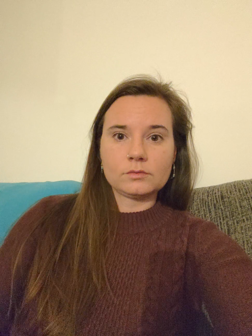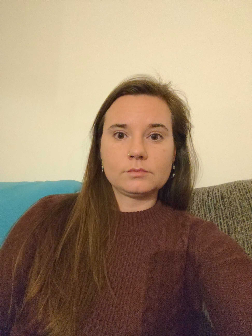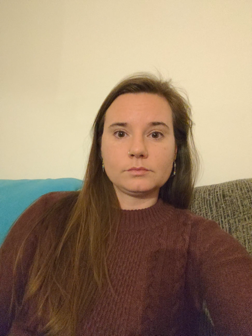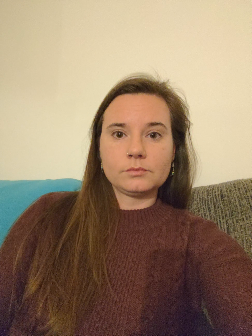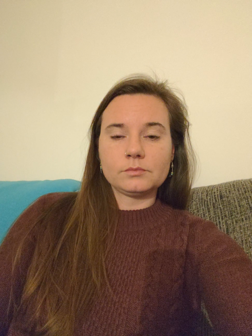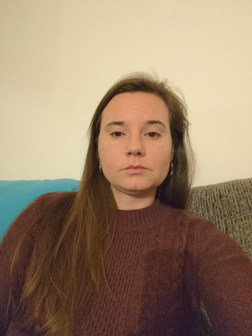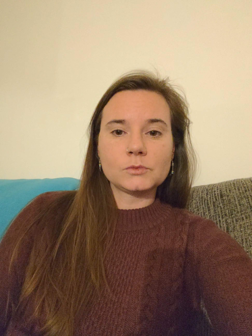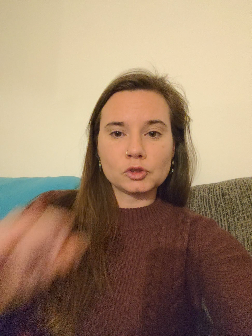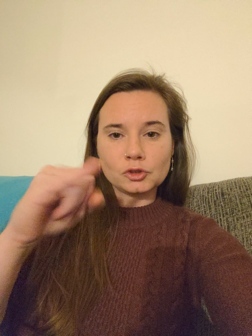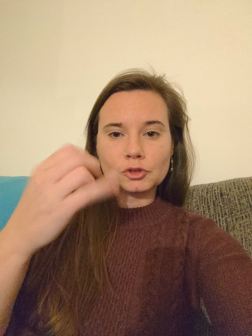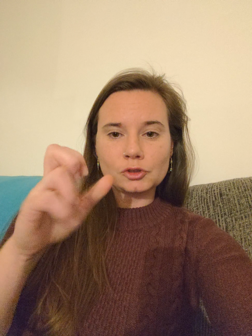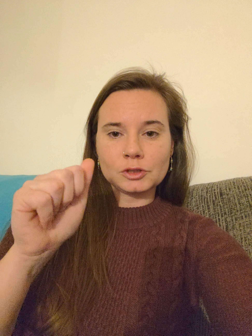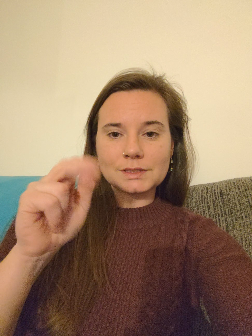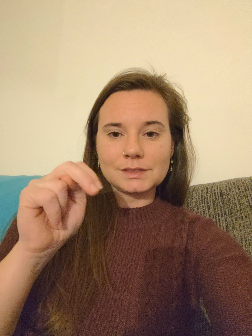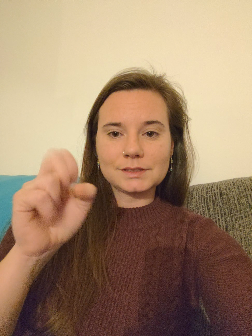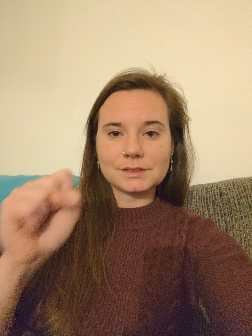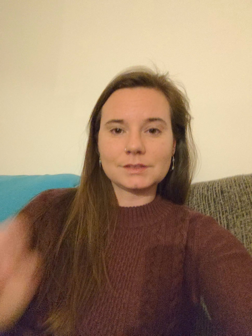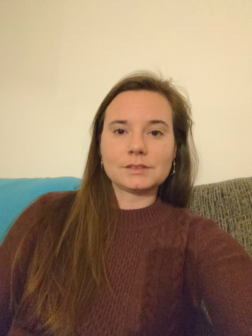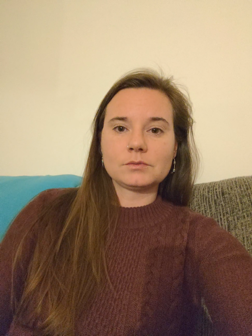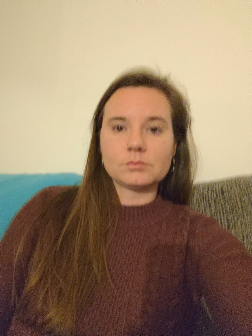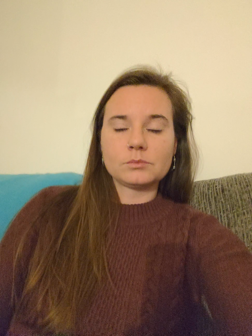jeans